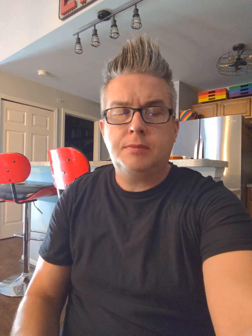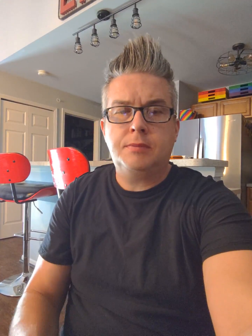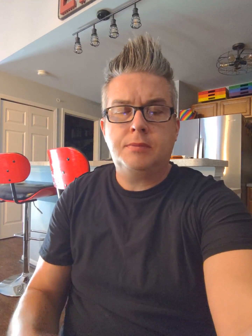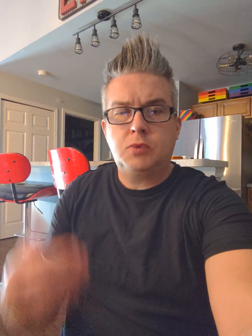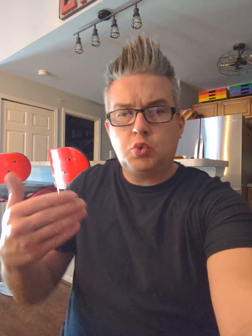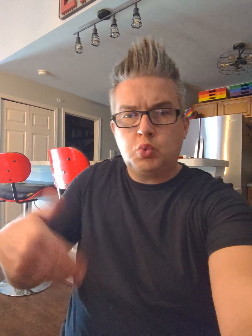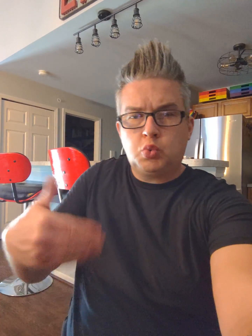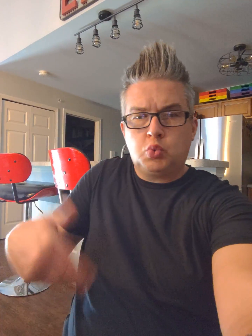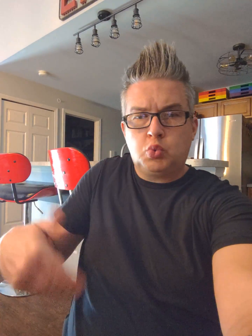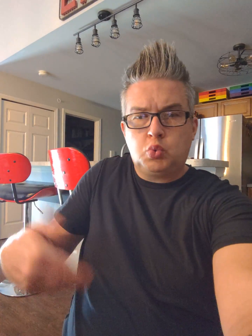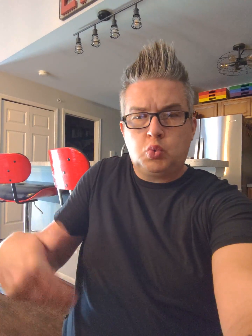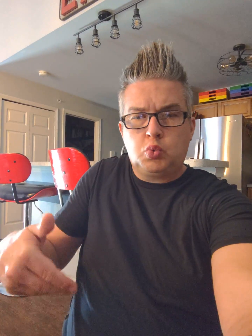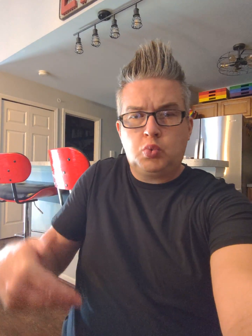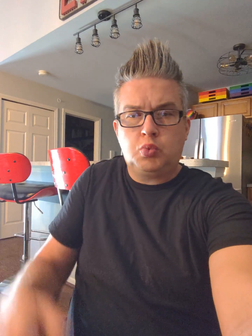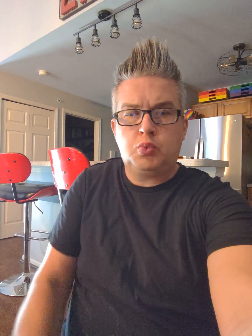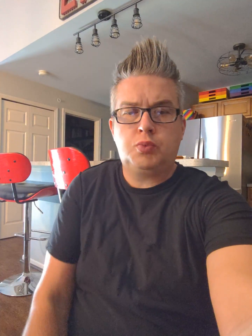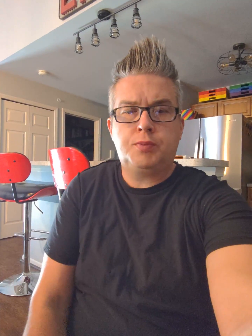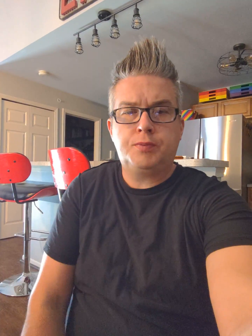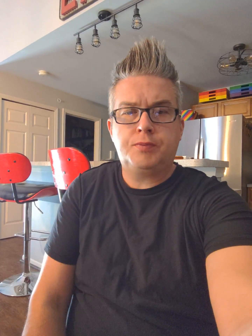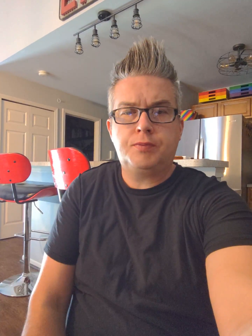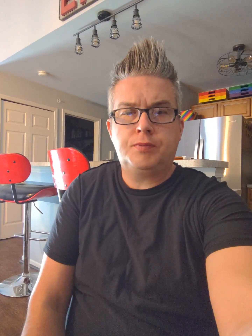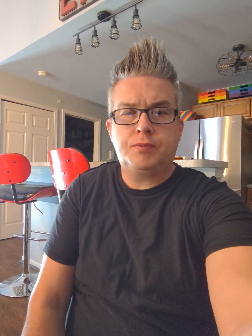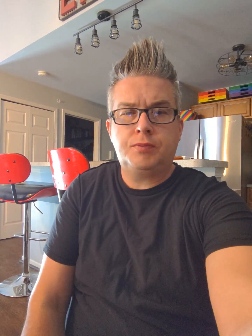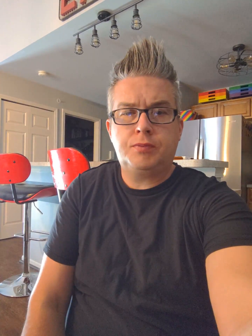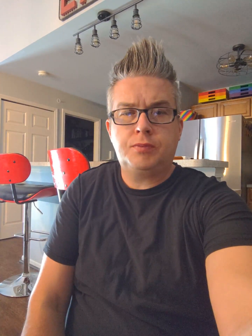shorts